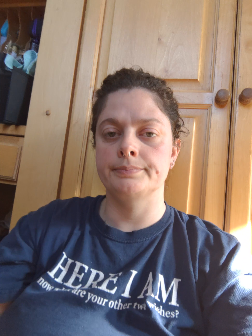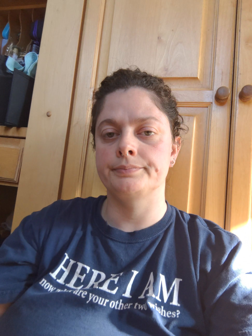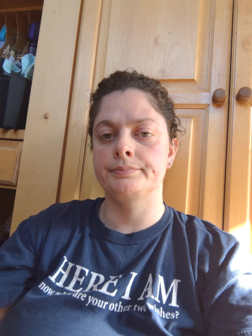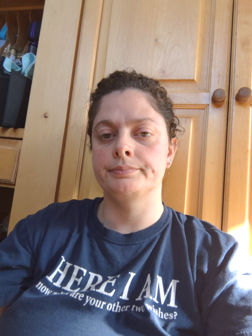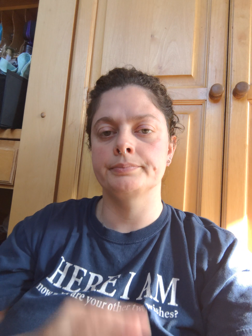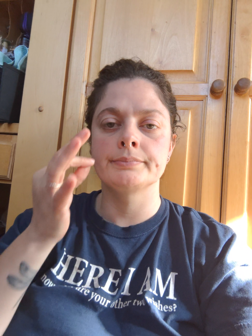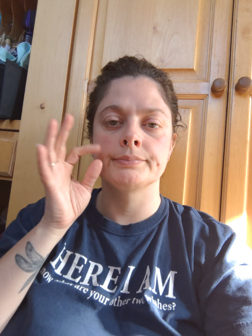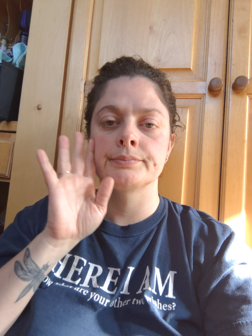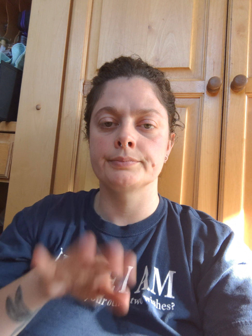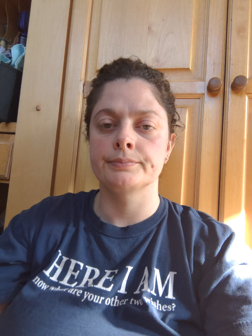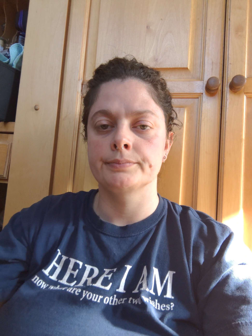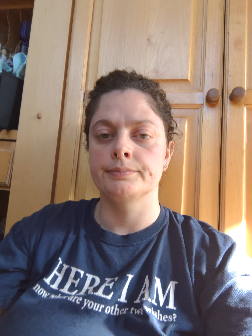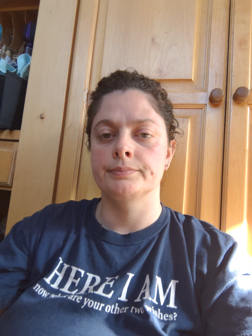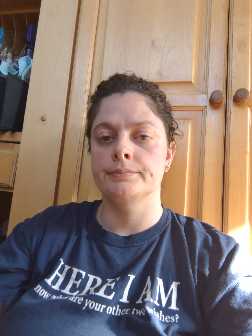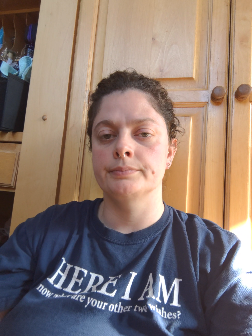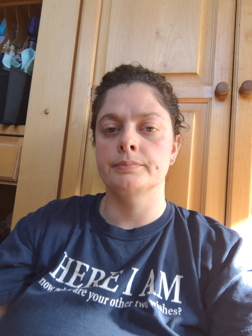bee